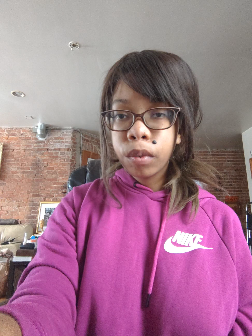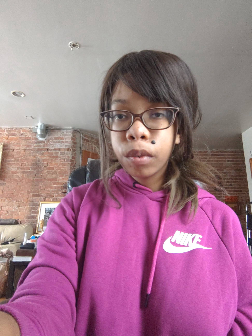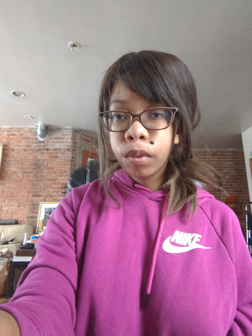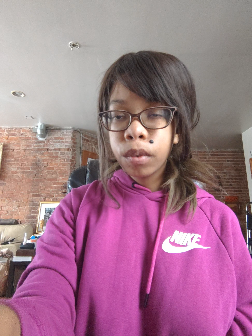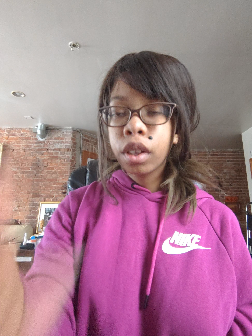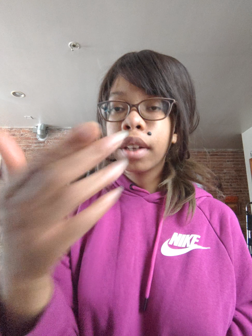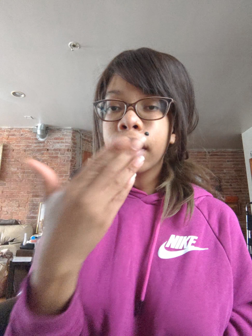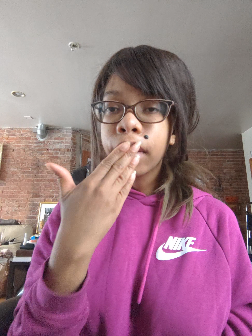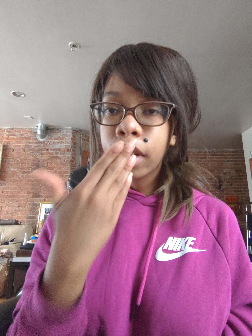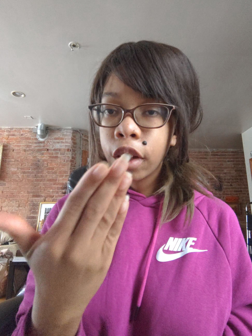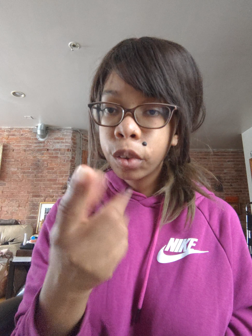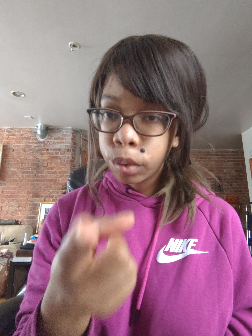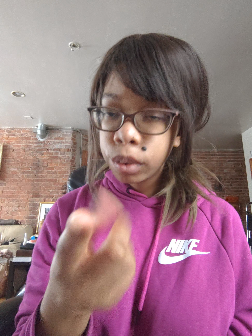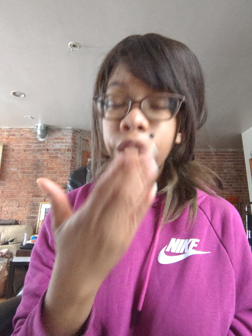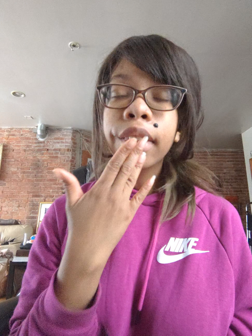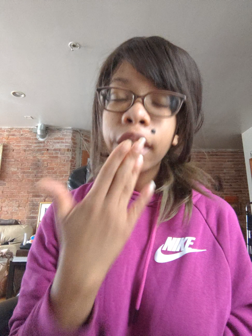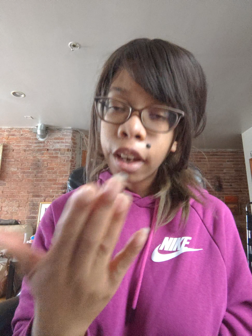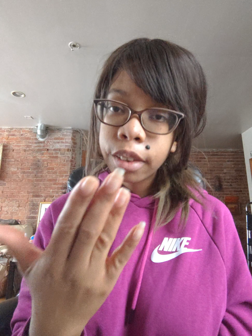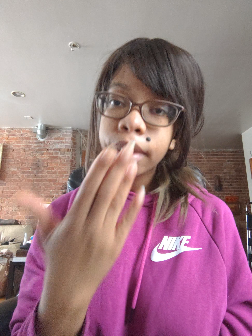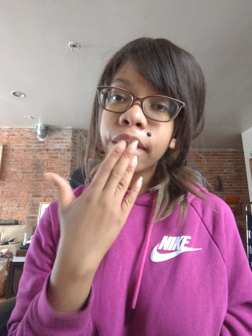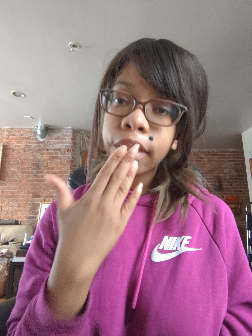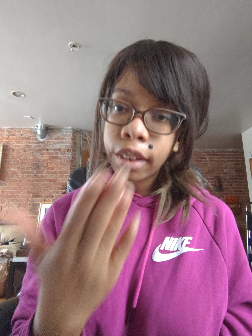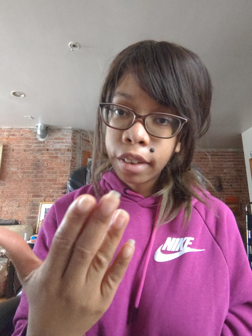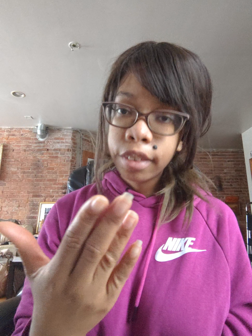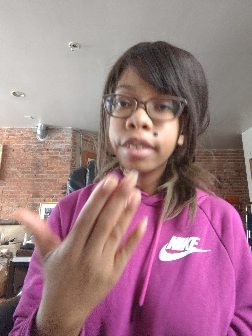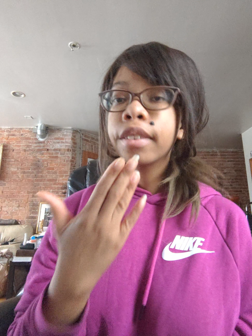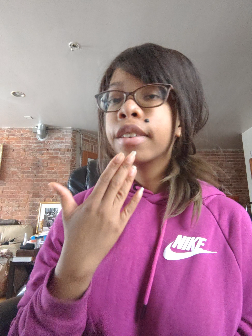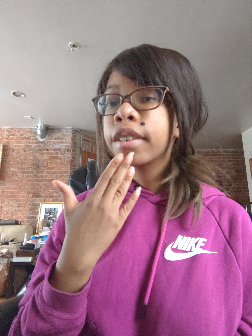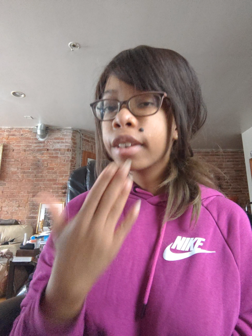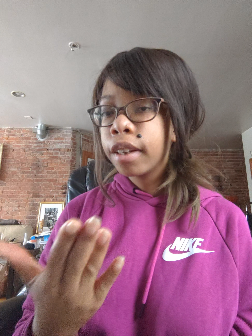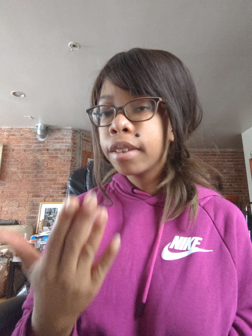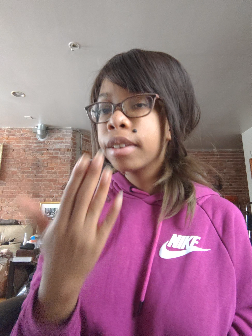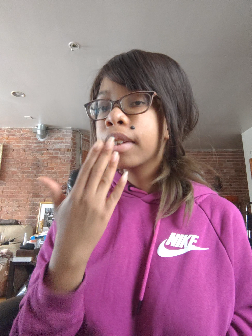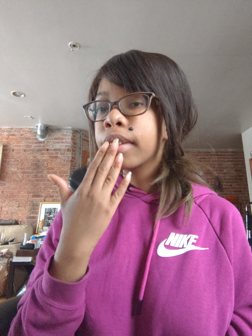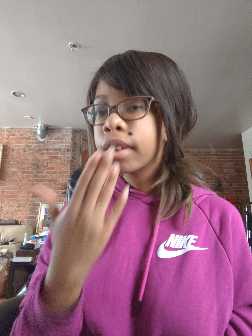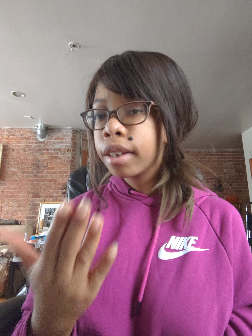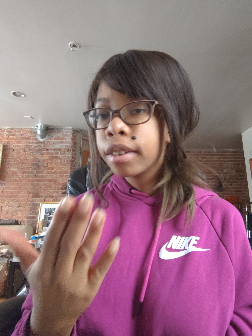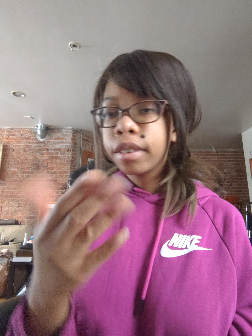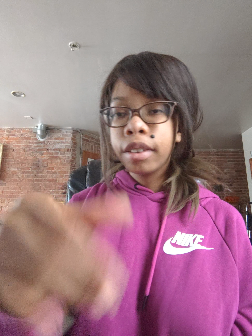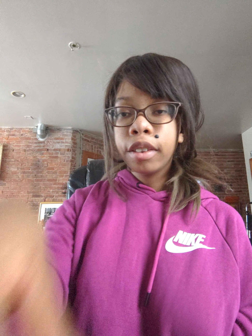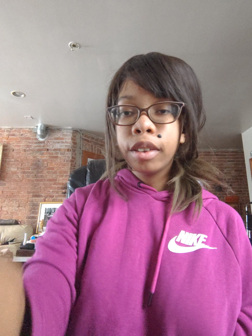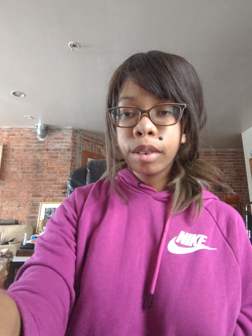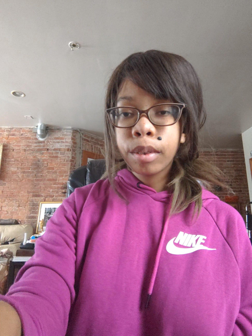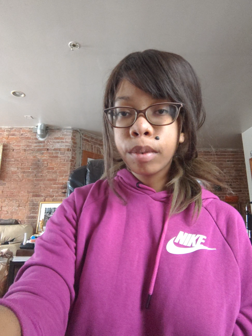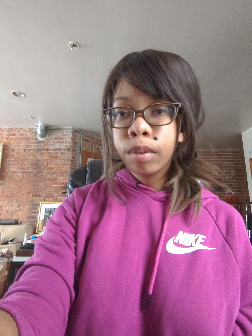thank you